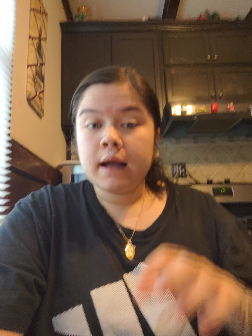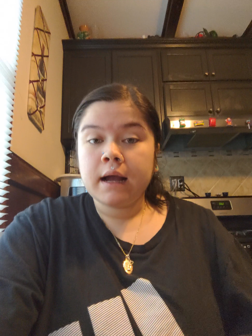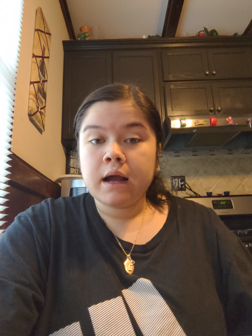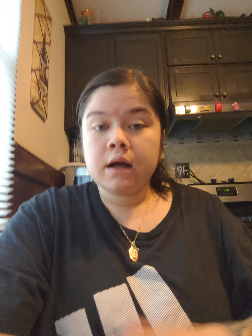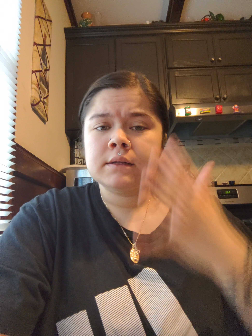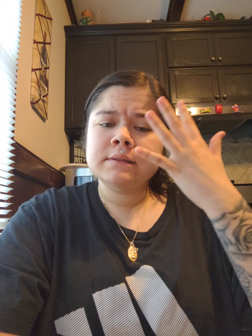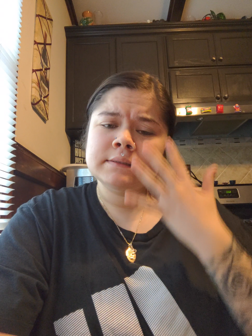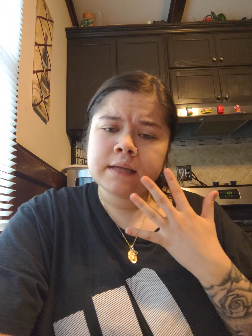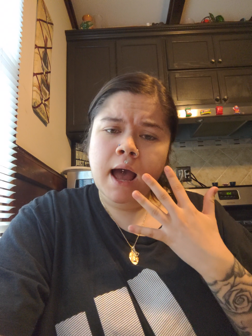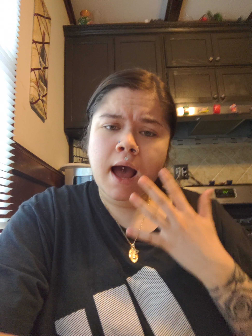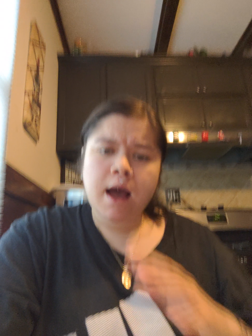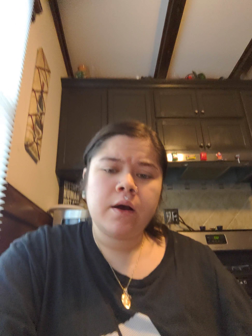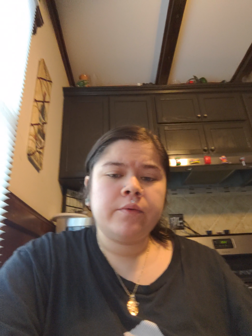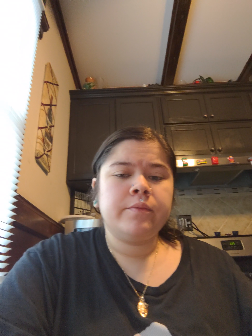sad